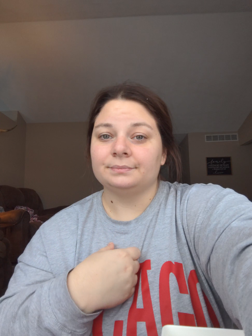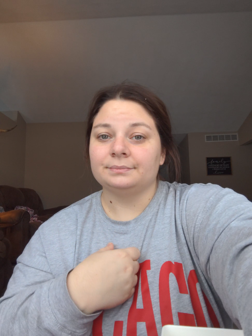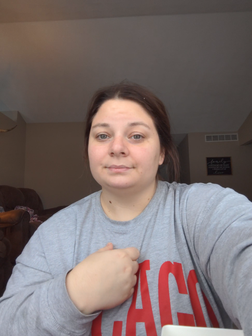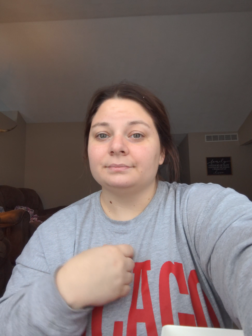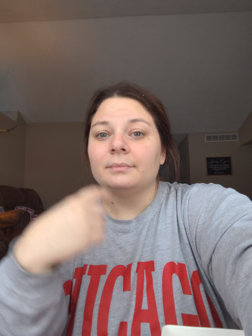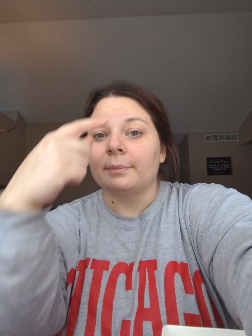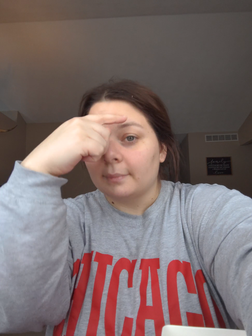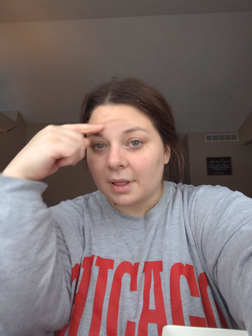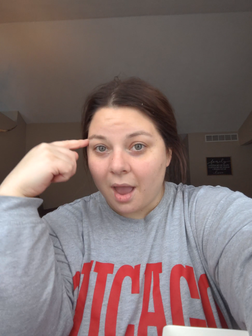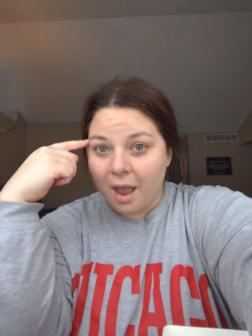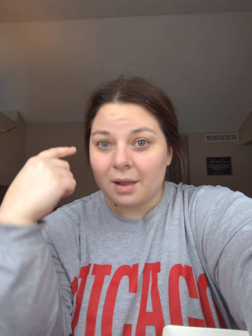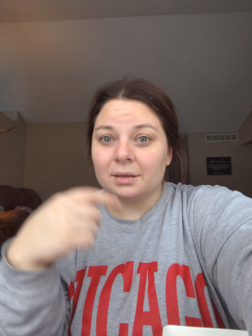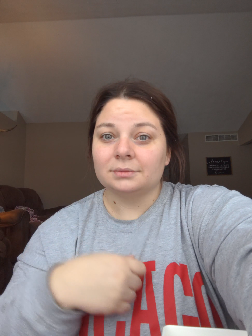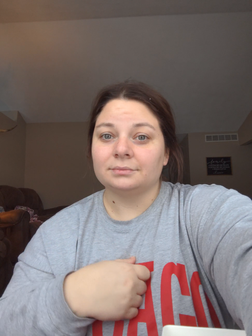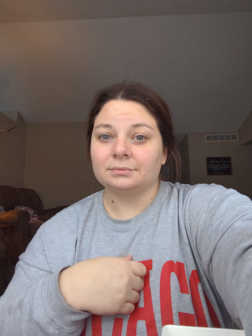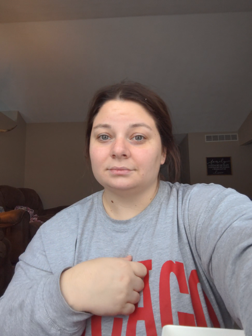black